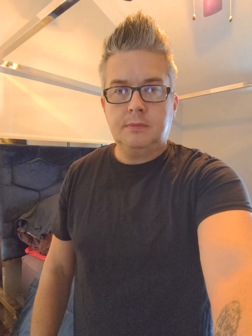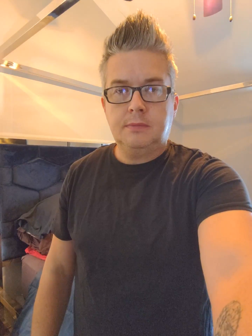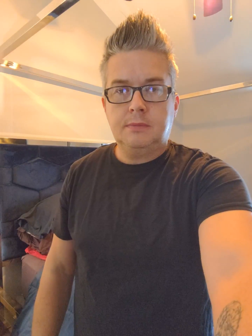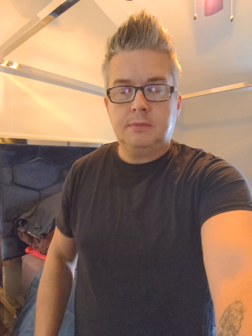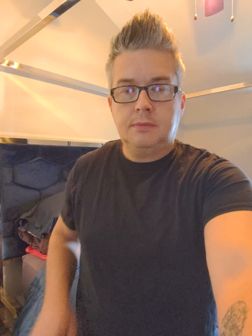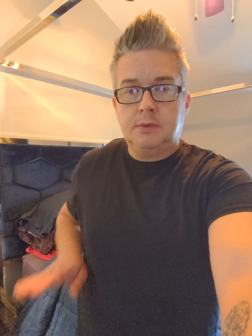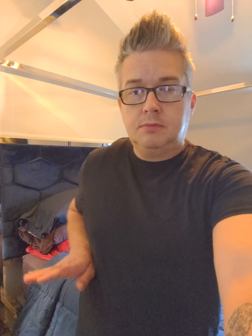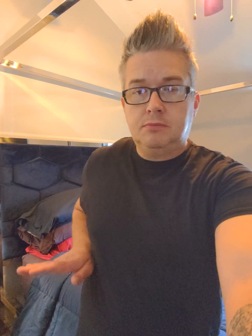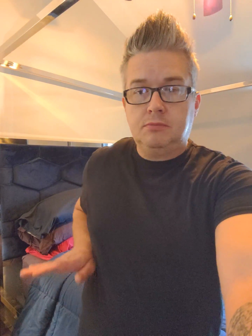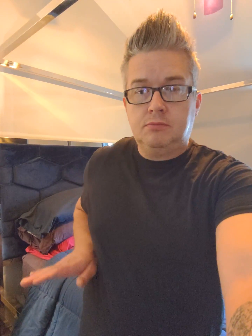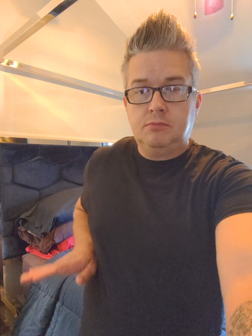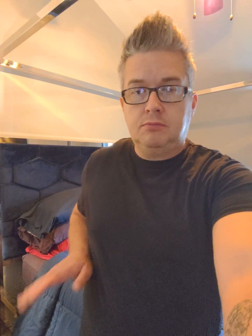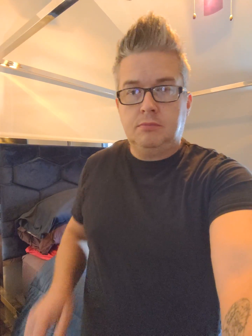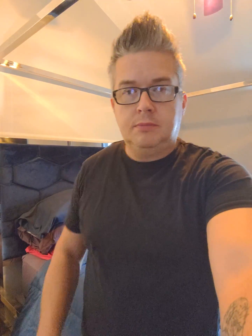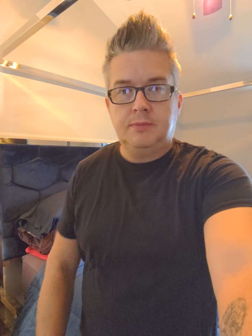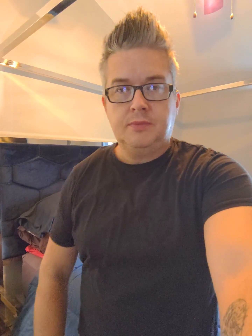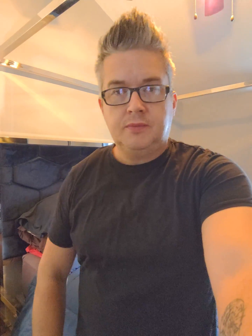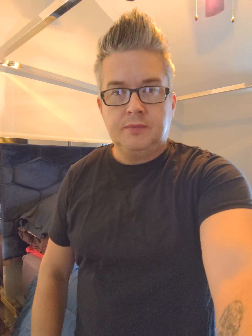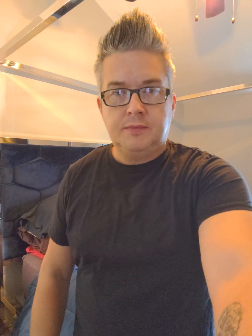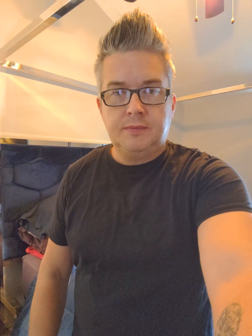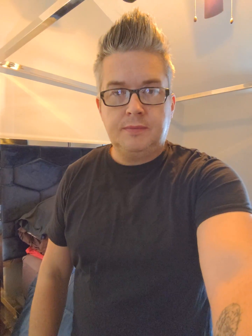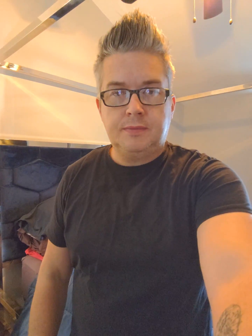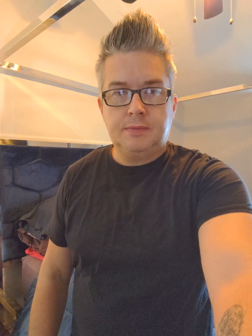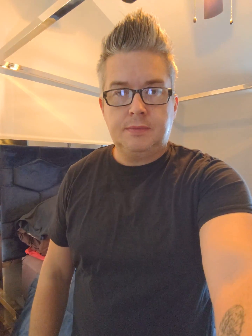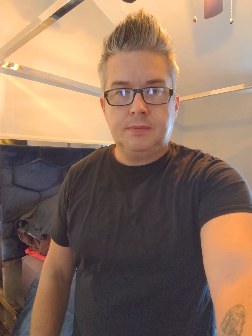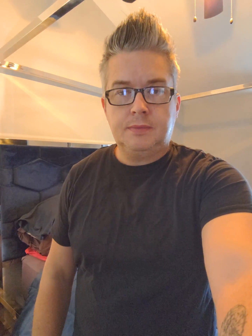penguin